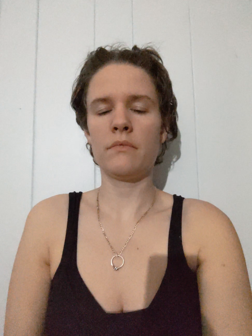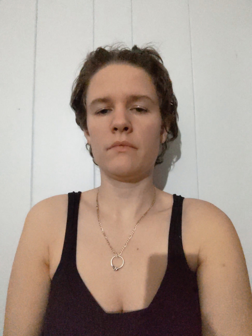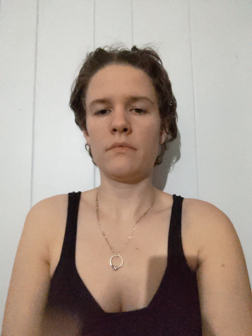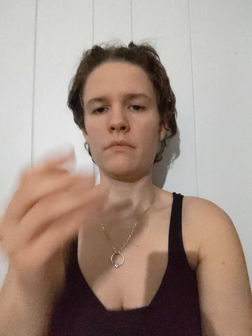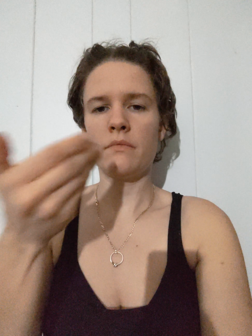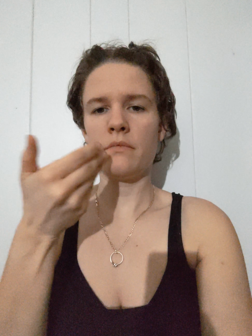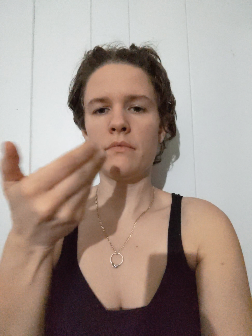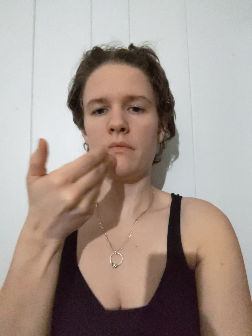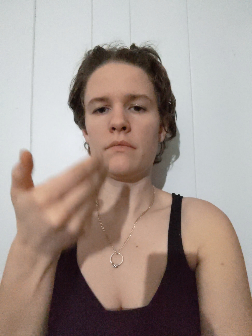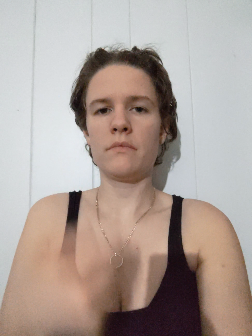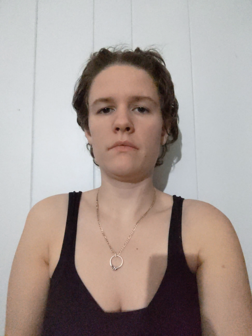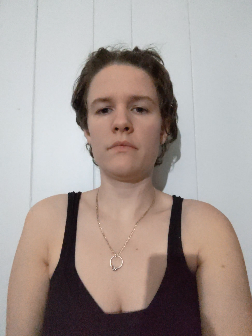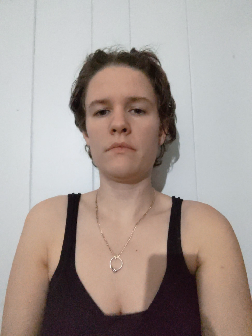pizza